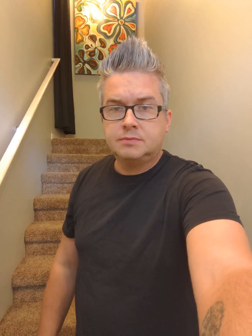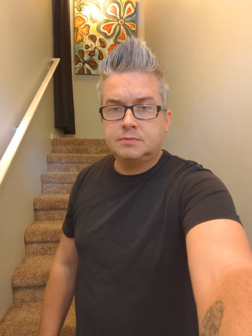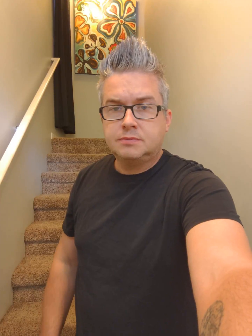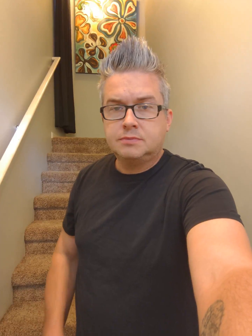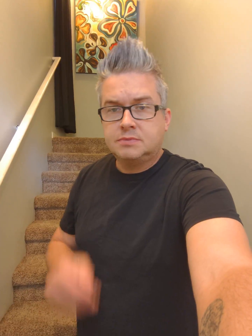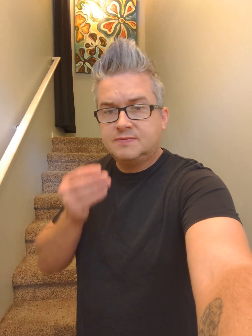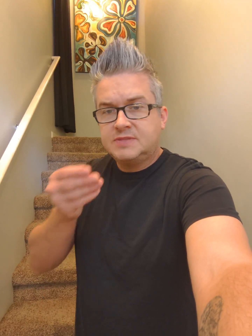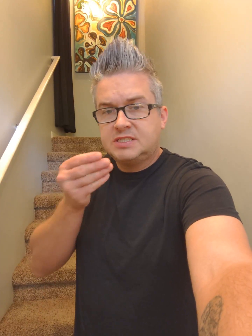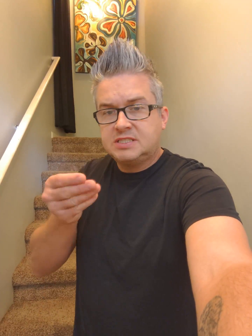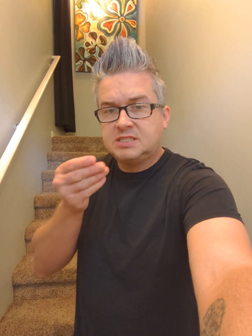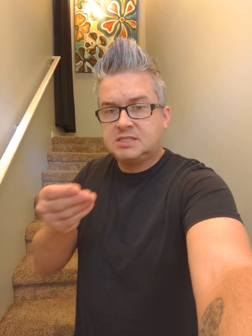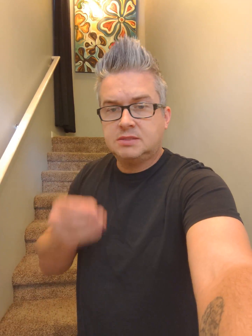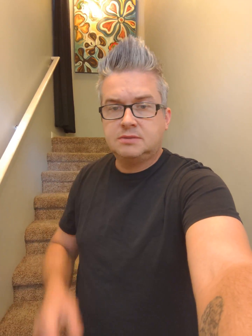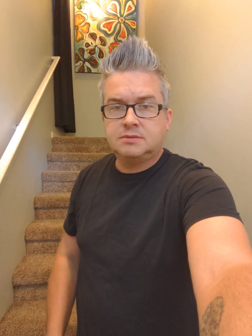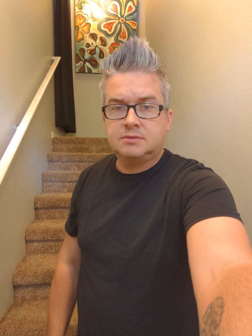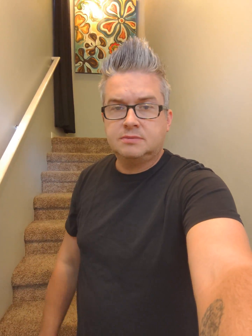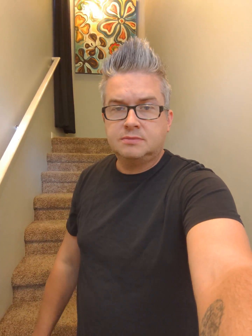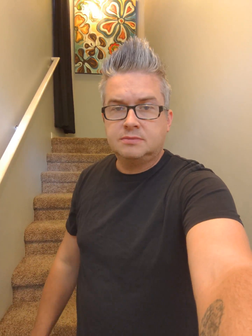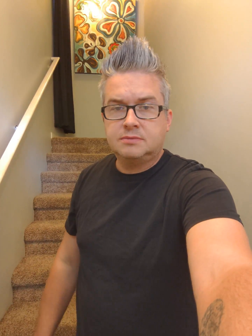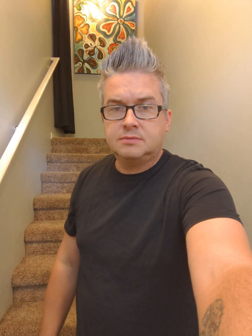feed